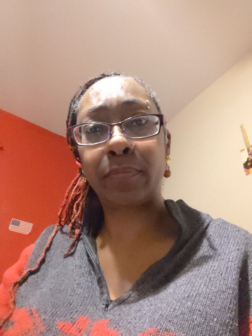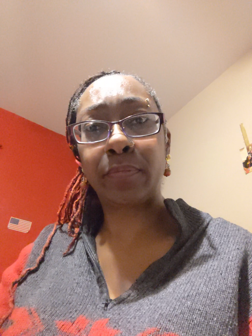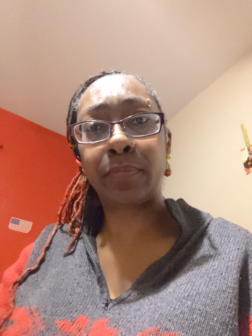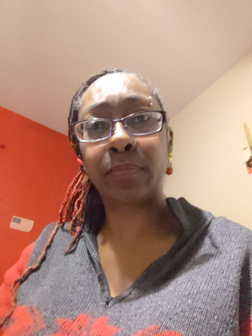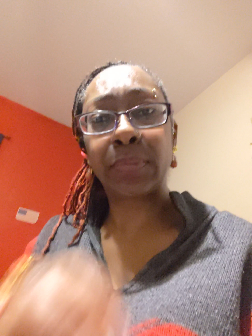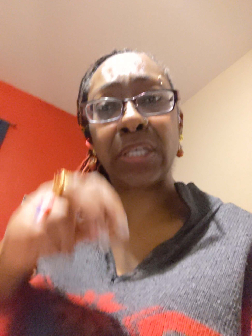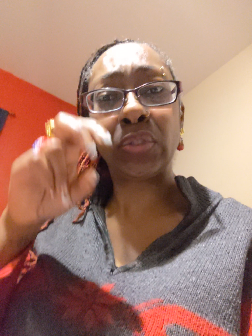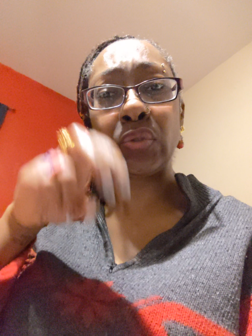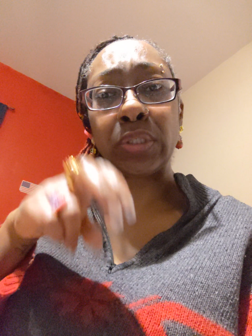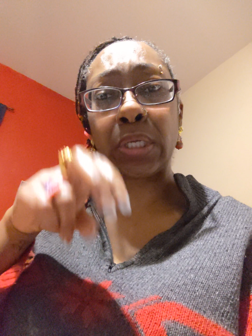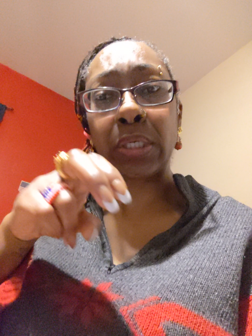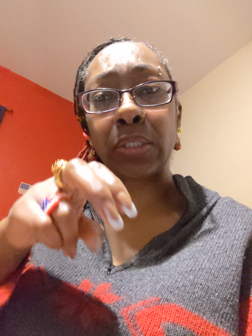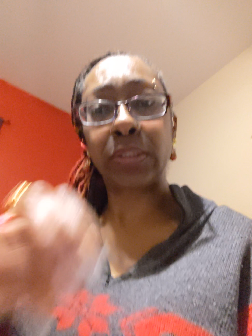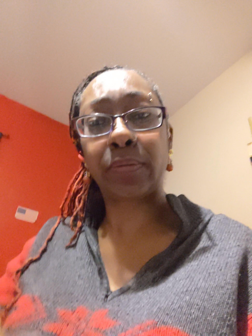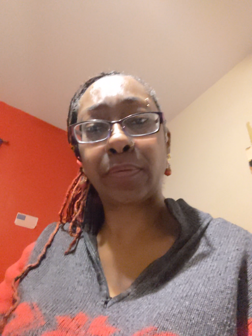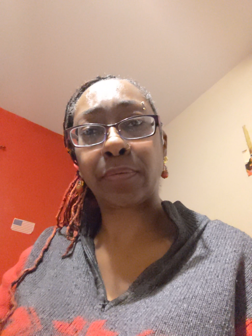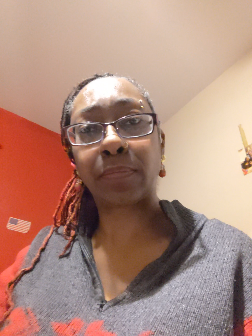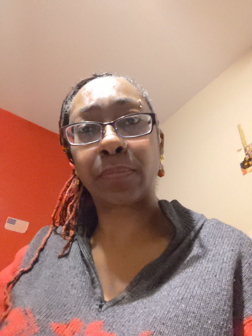chair